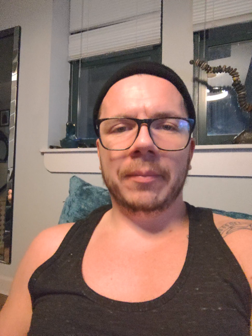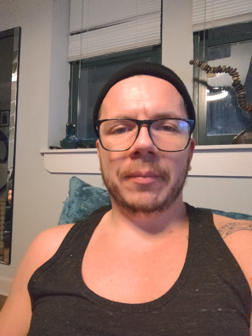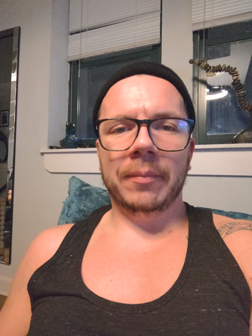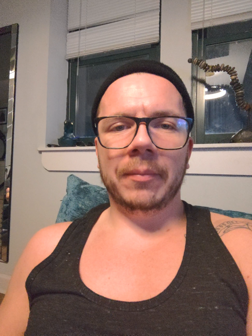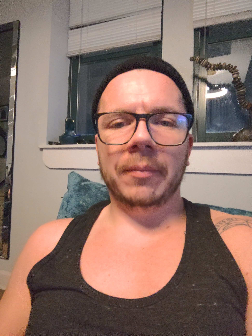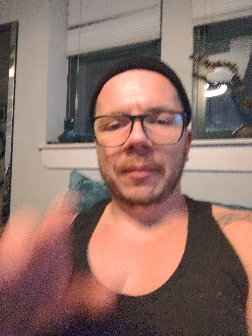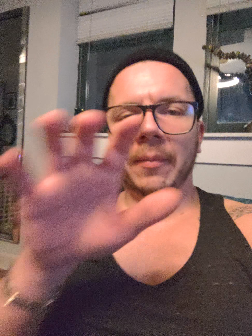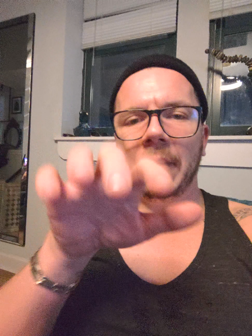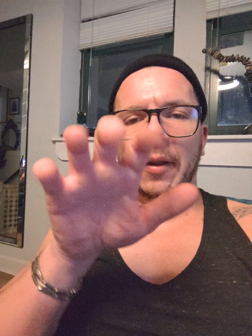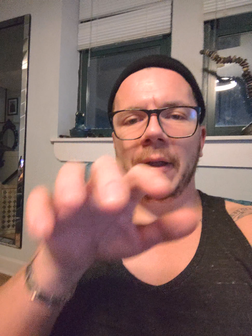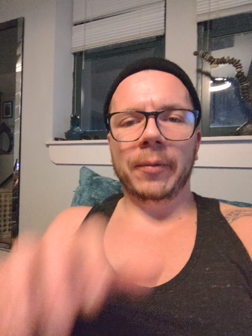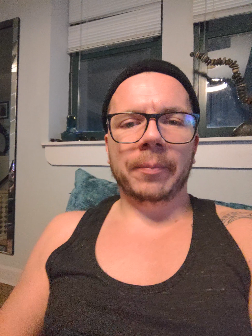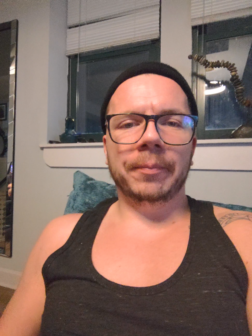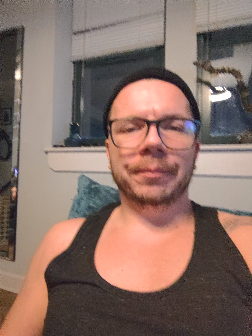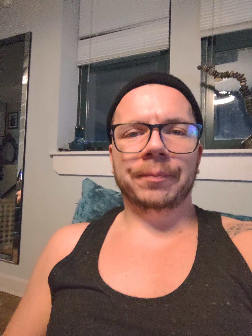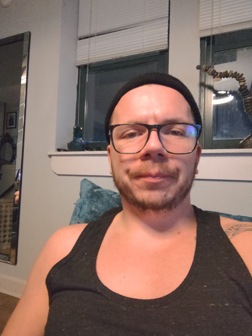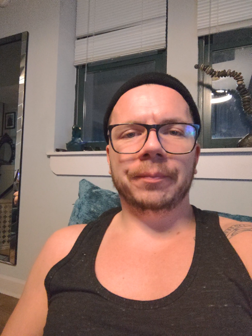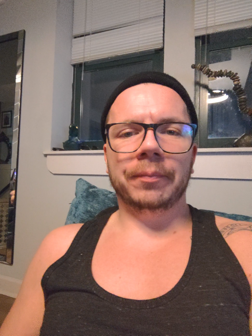alligator